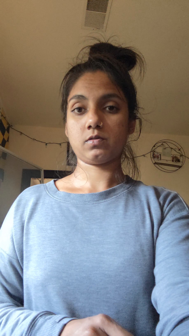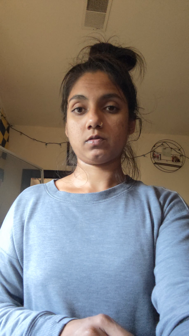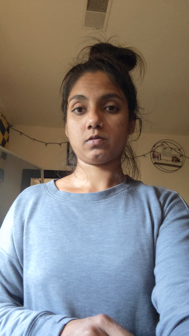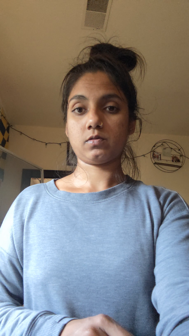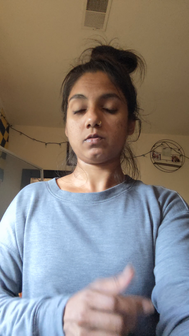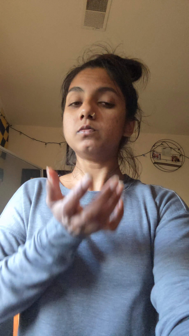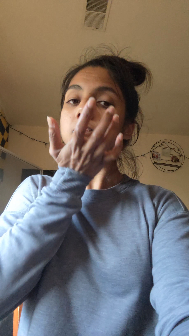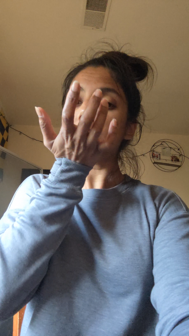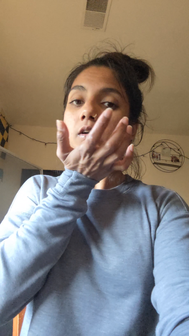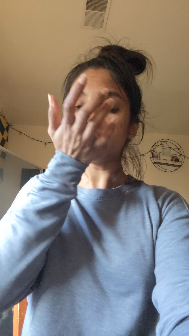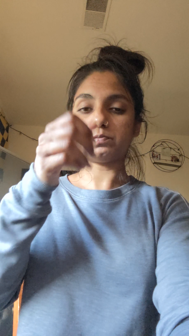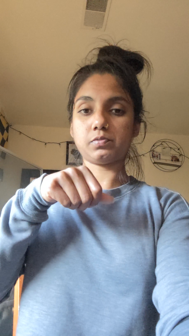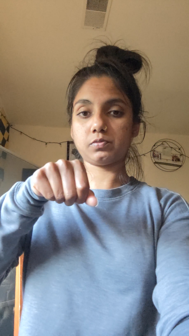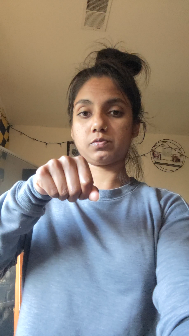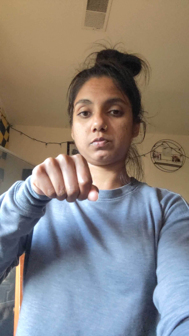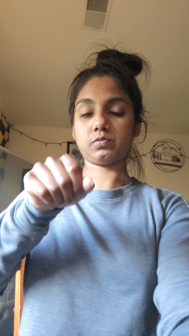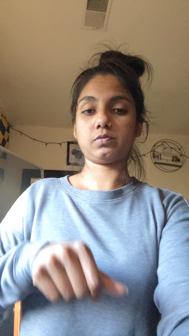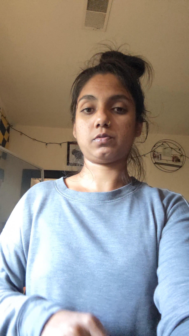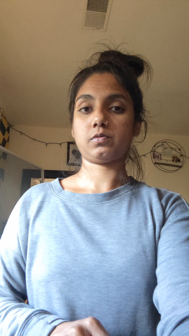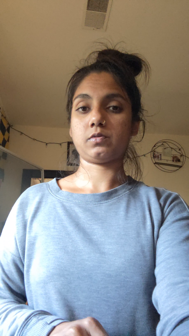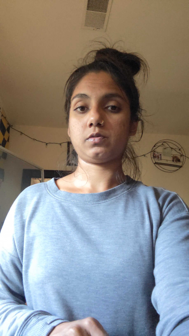lawn mower